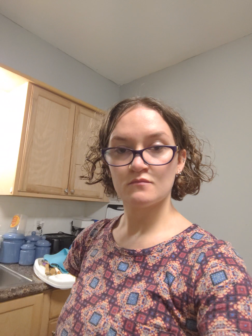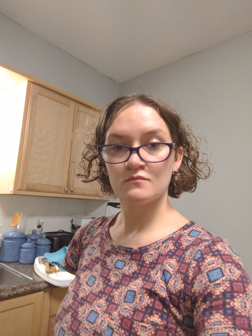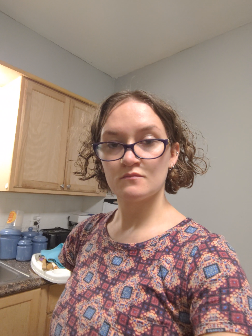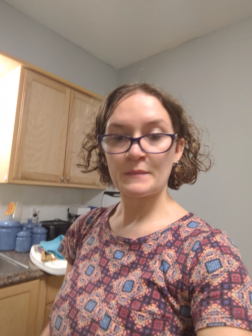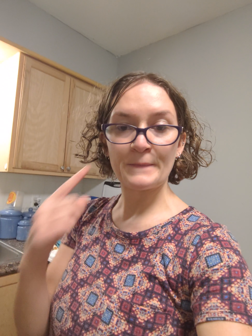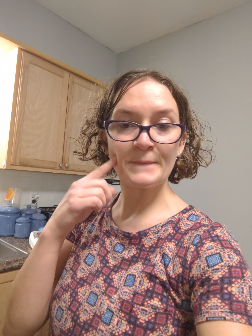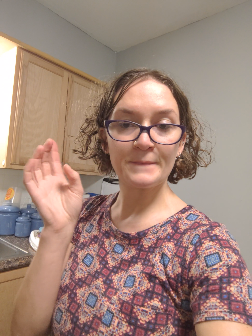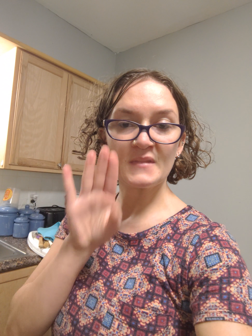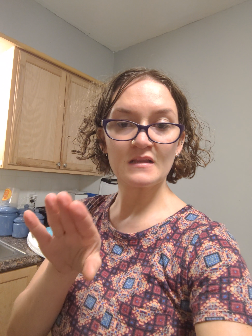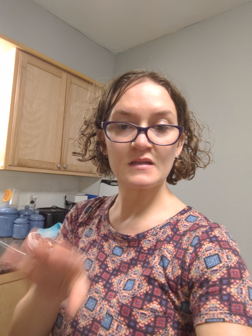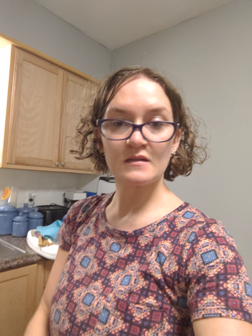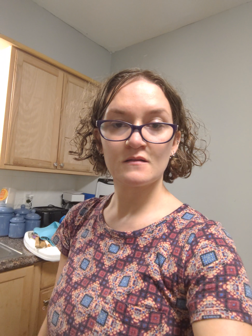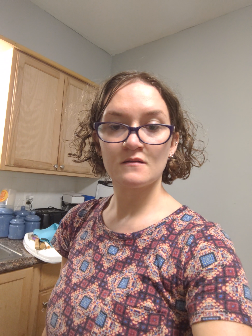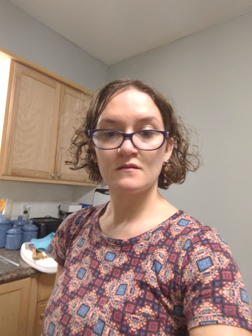bee